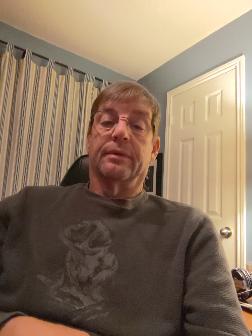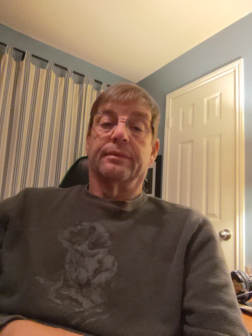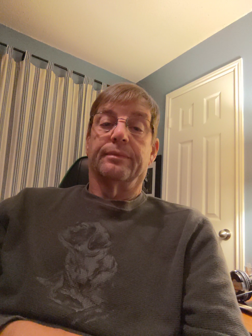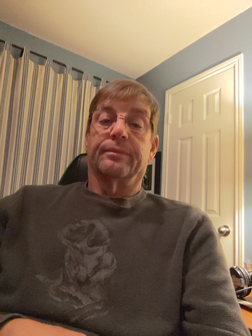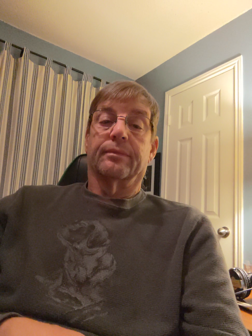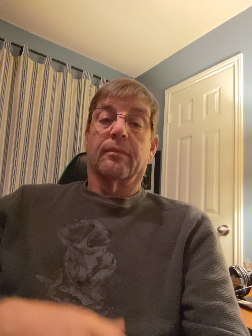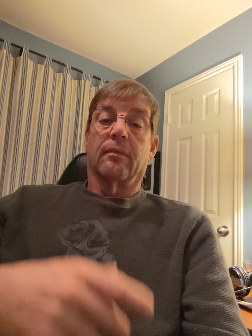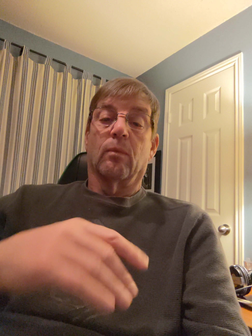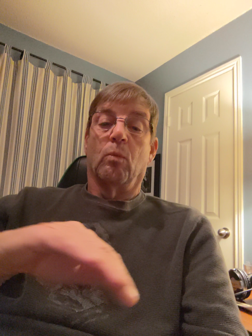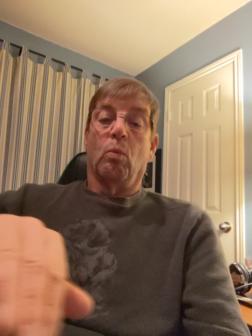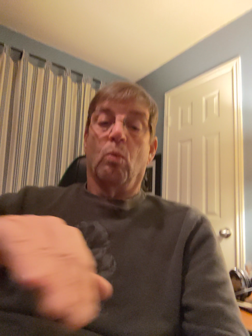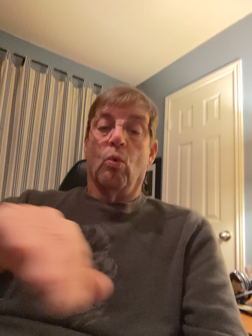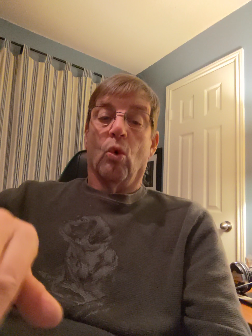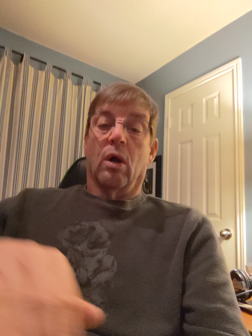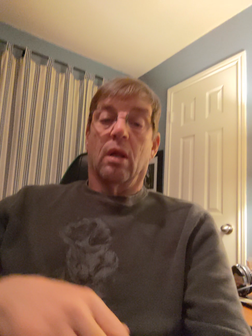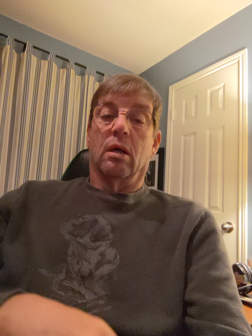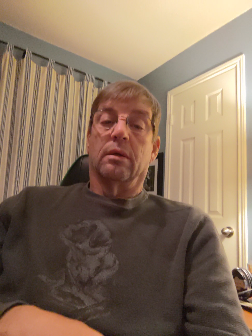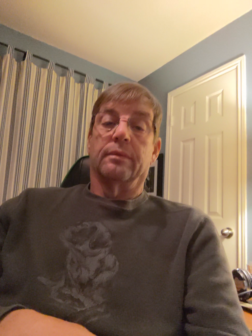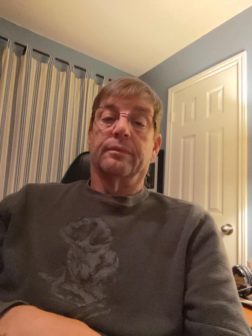pool